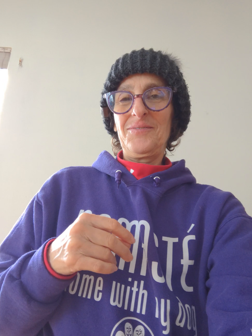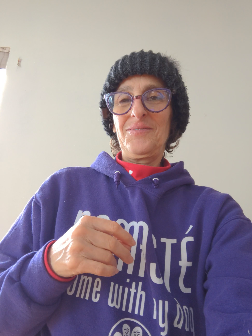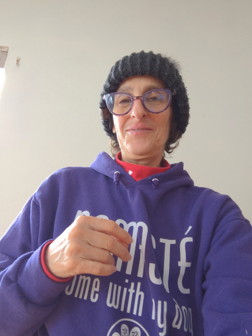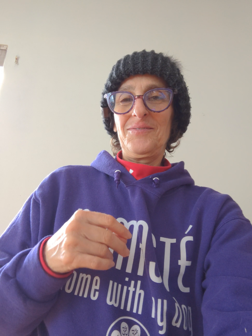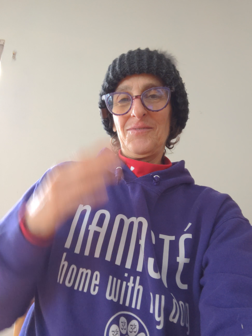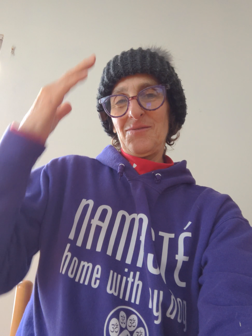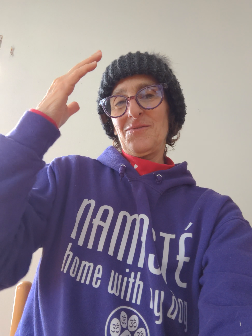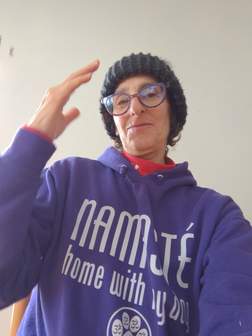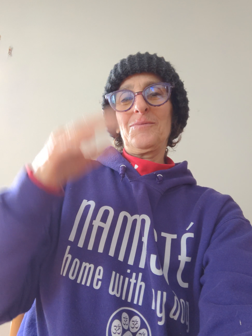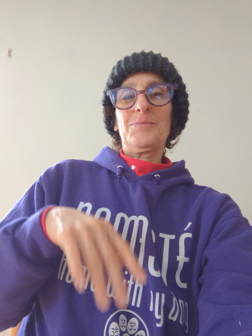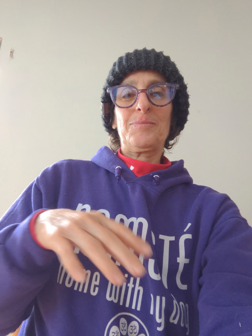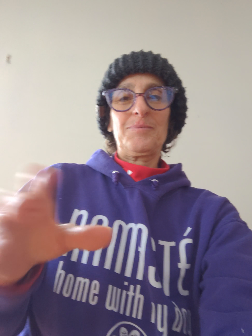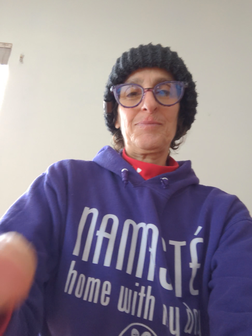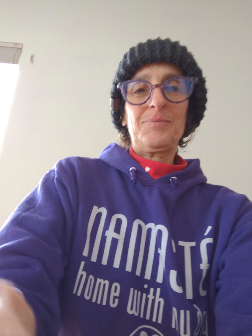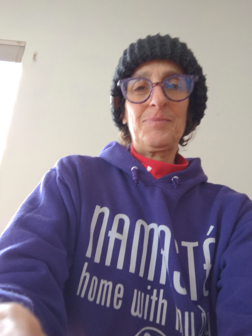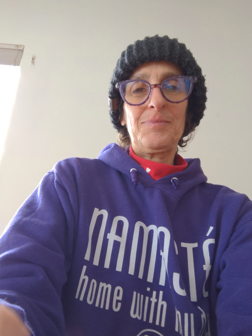fall